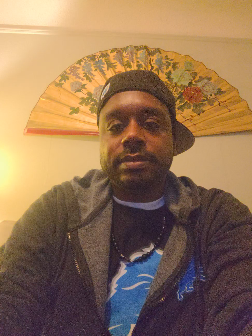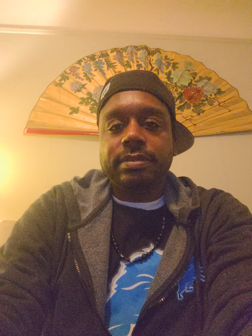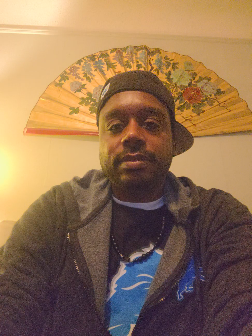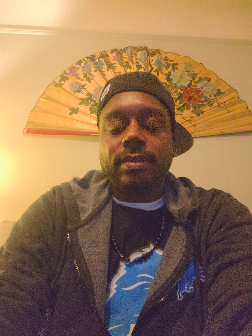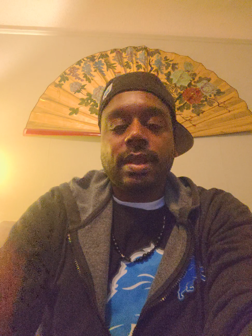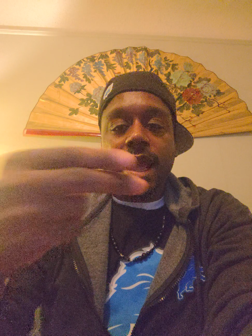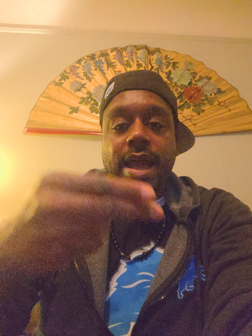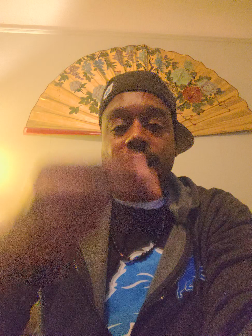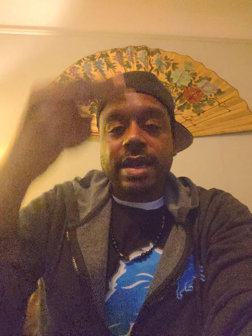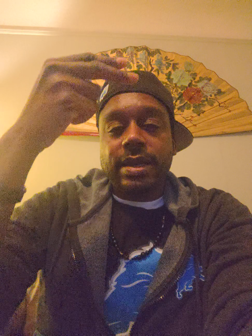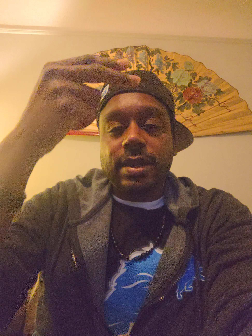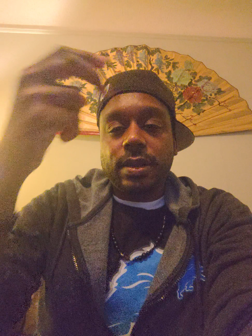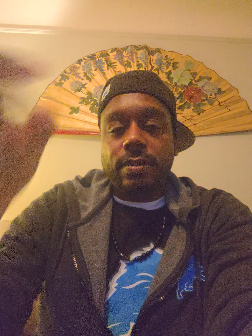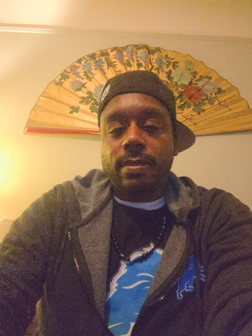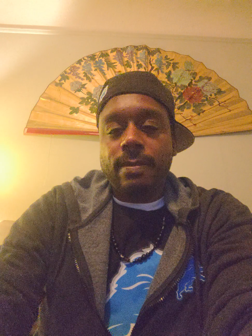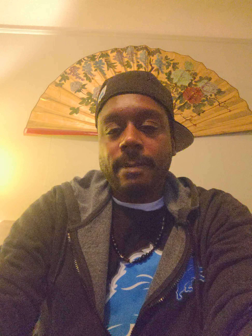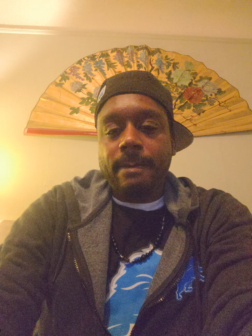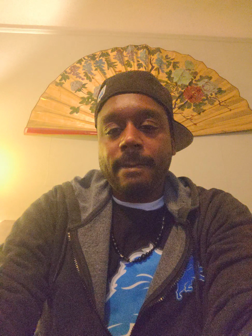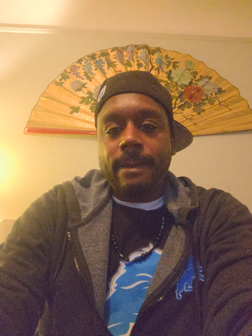high